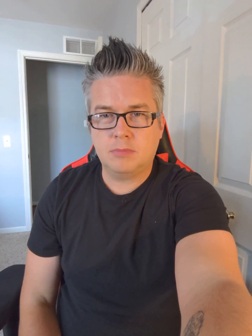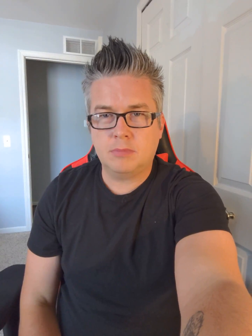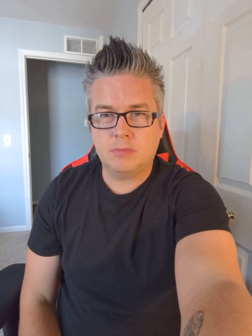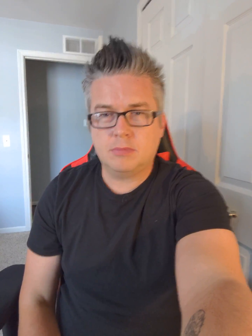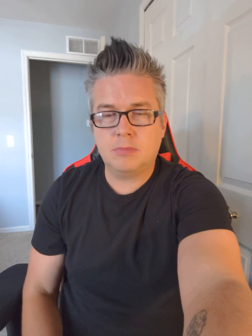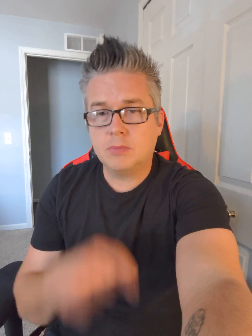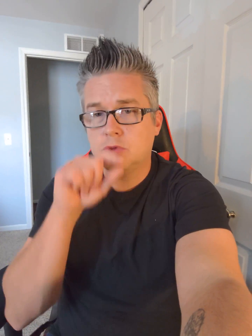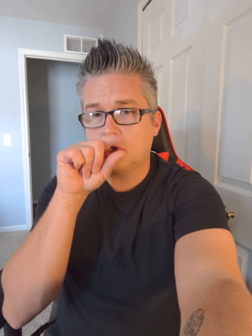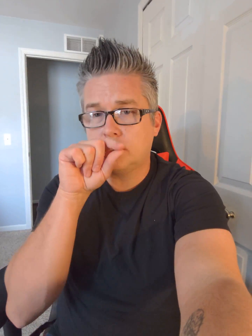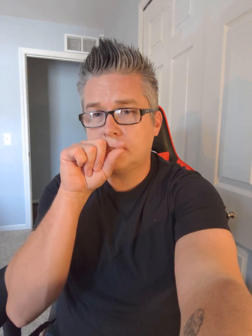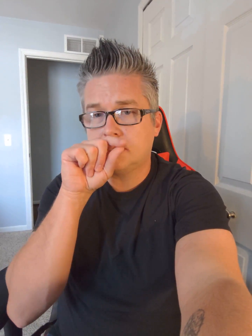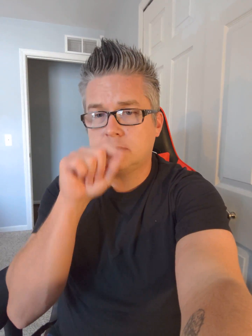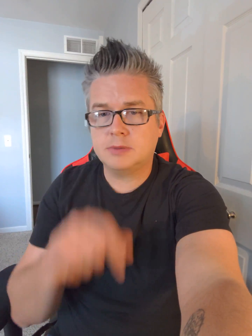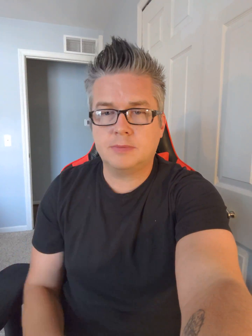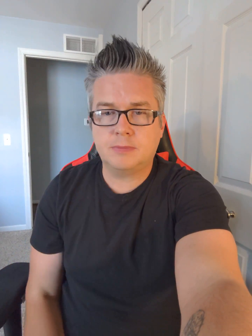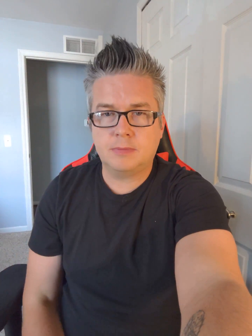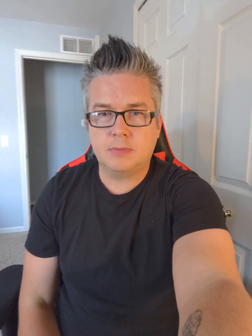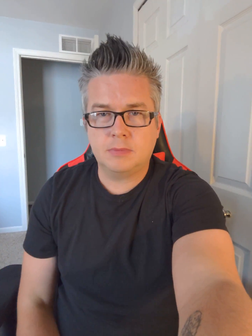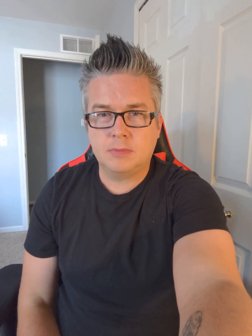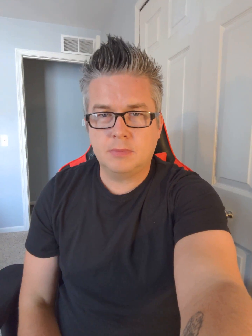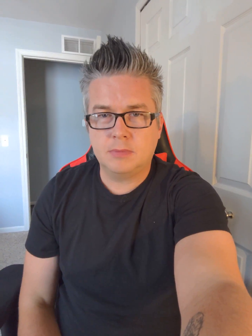chicken